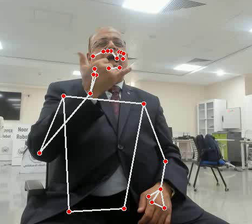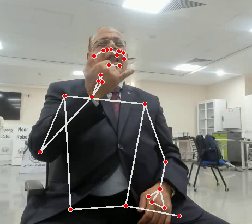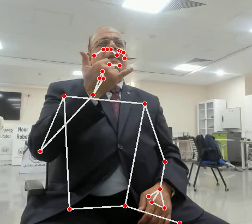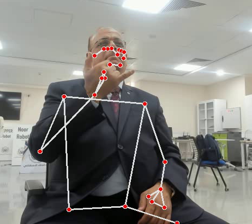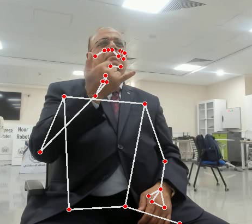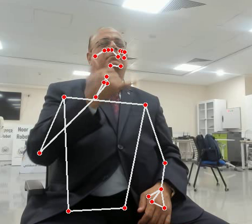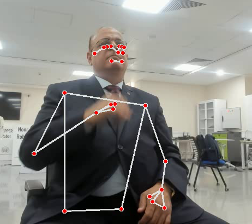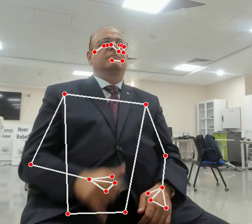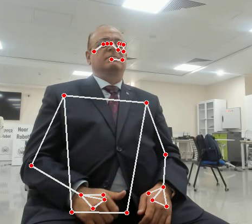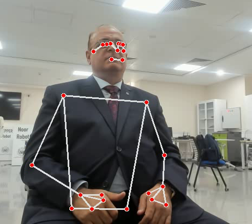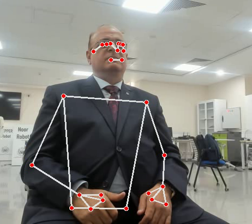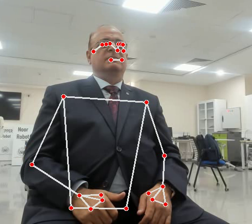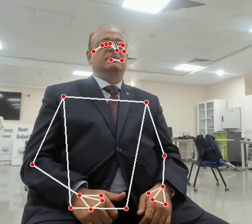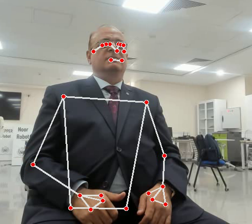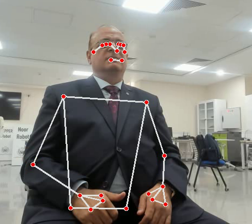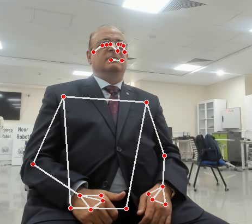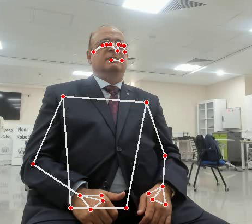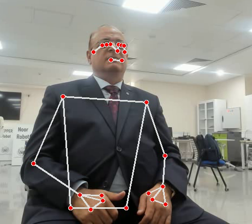alam